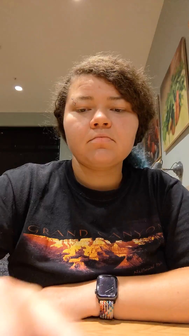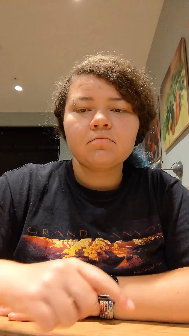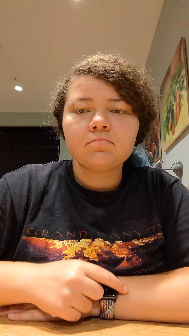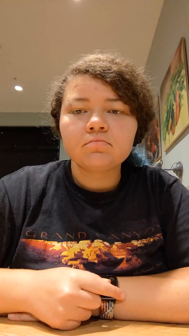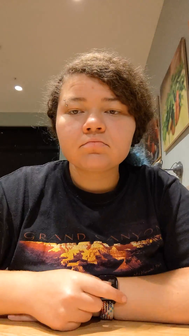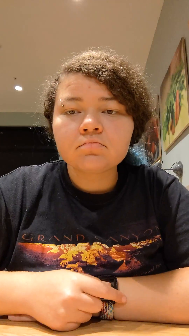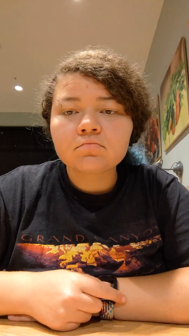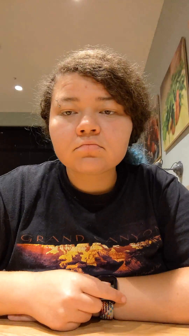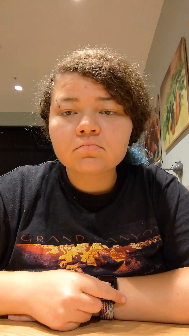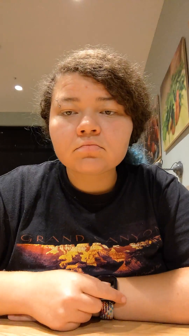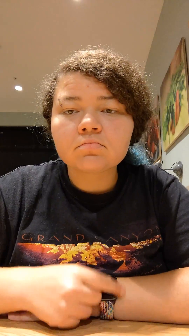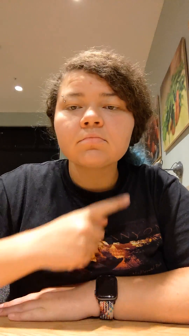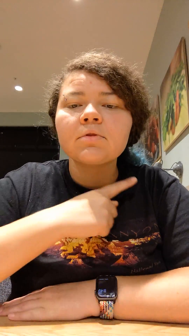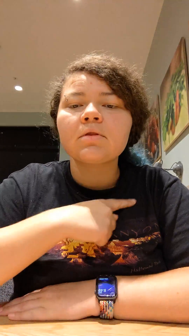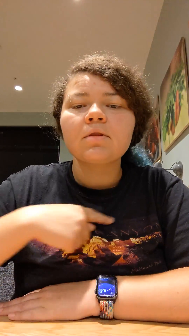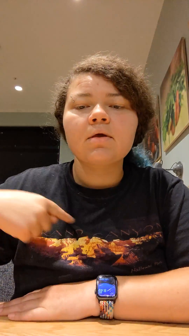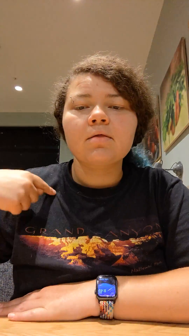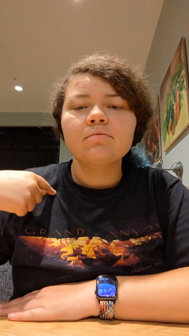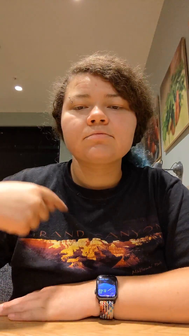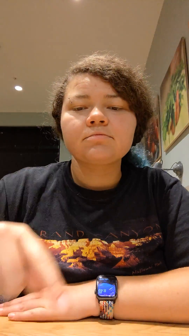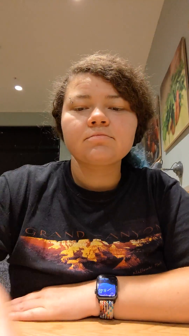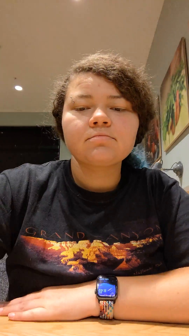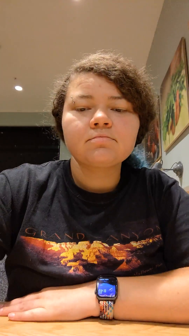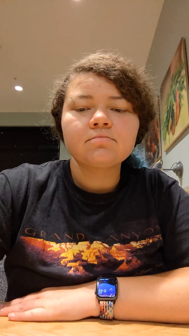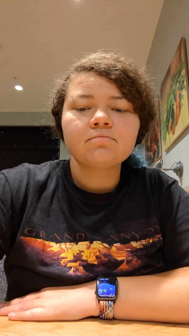necklace